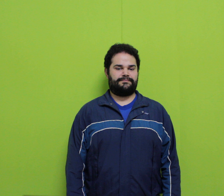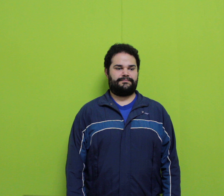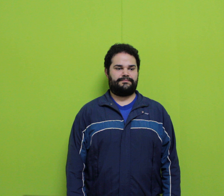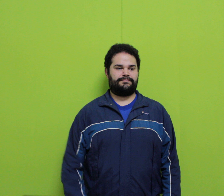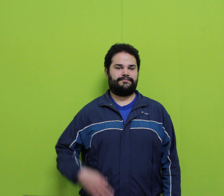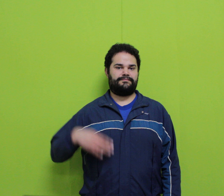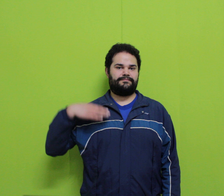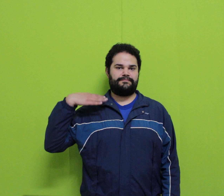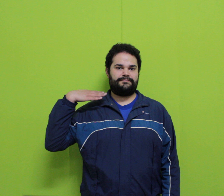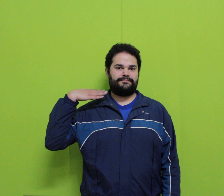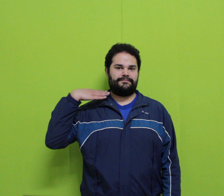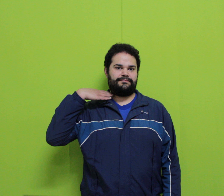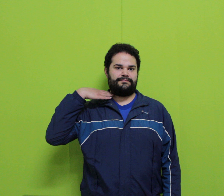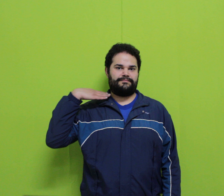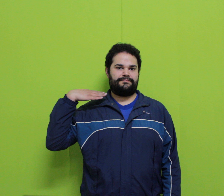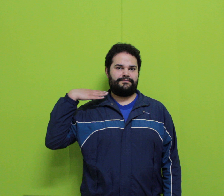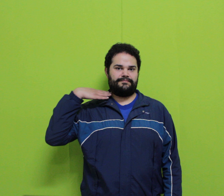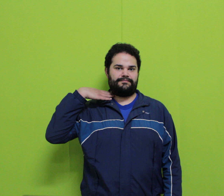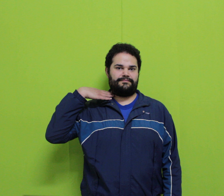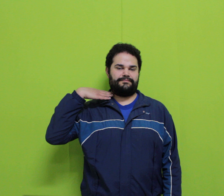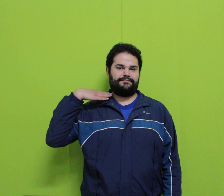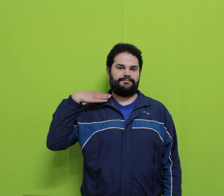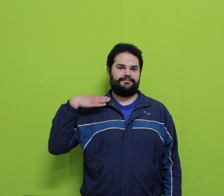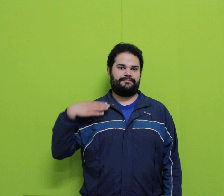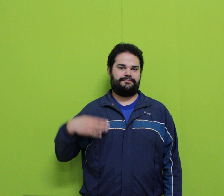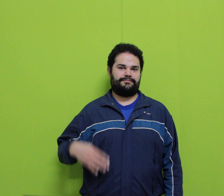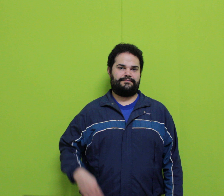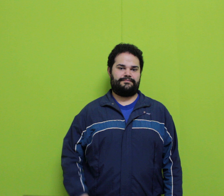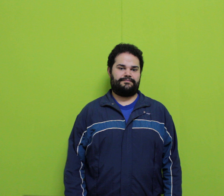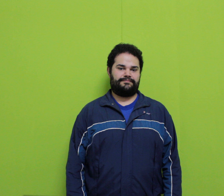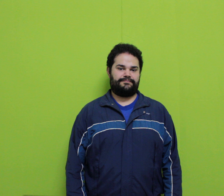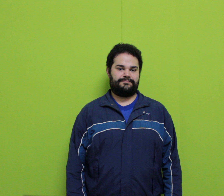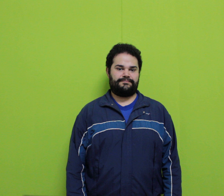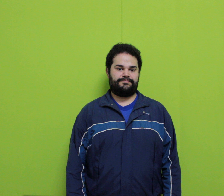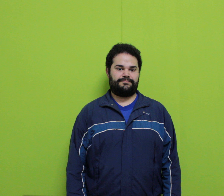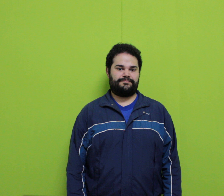banco